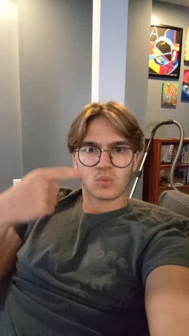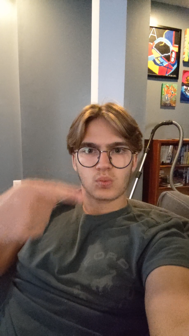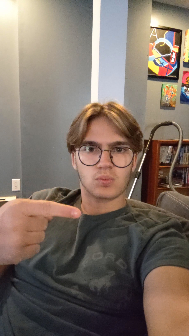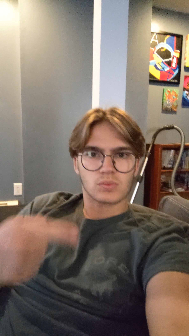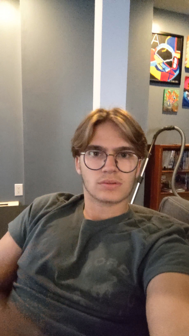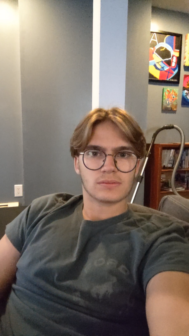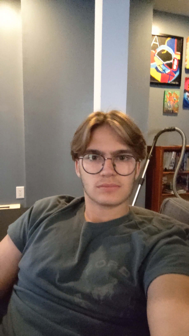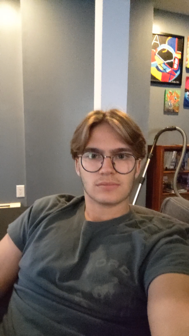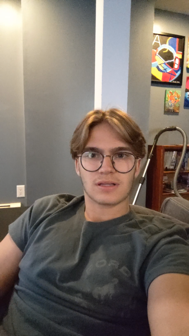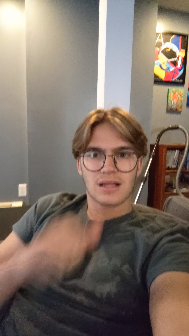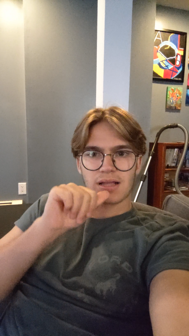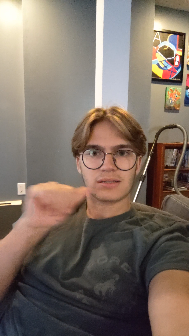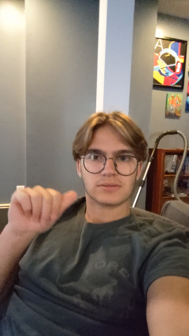a